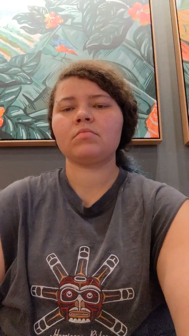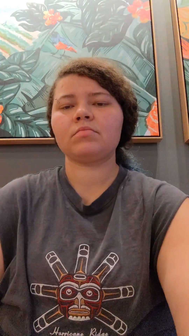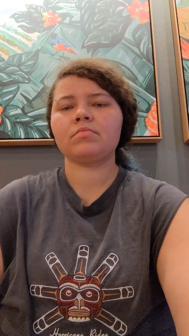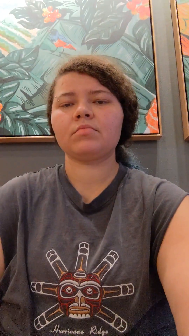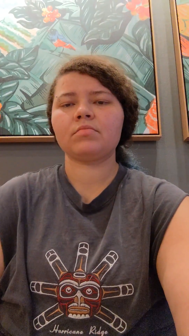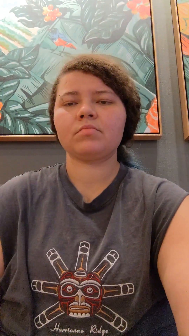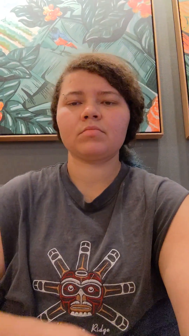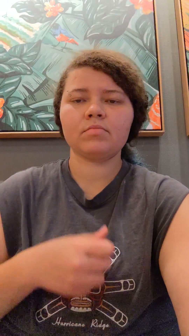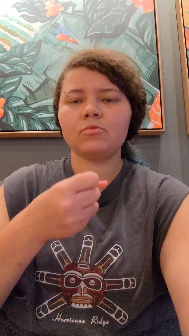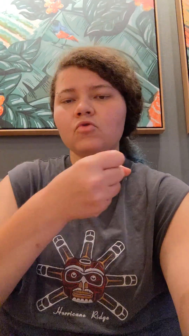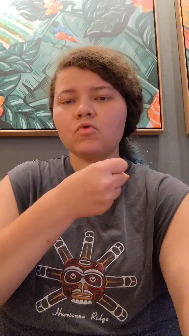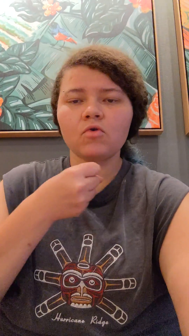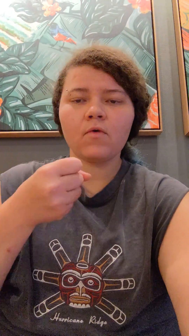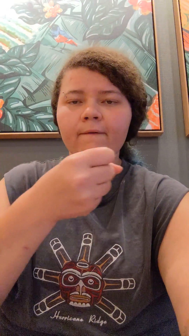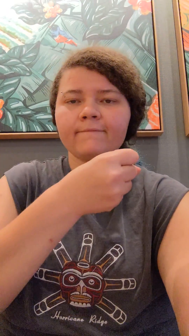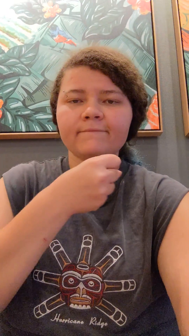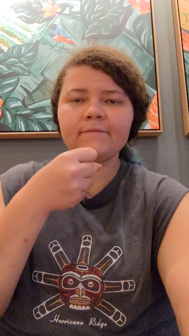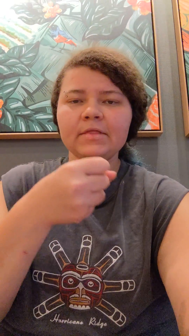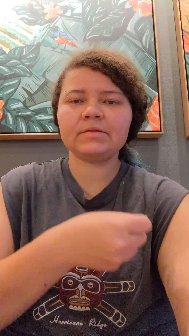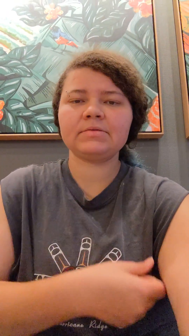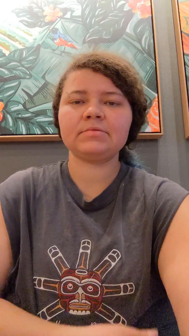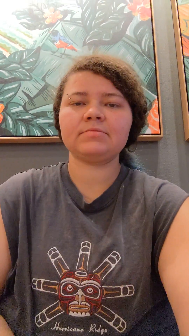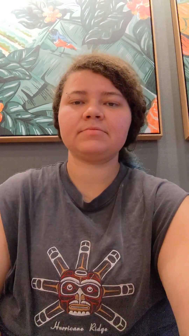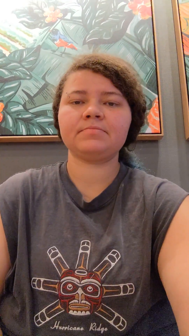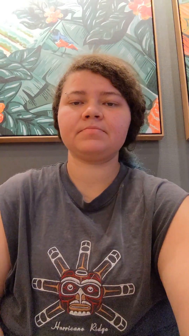coffee